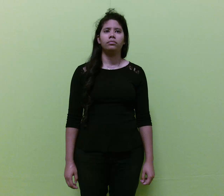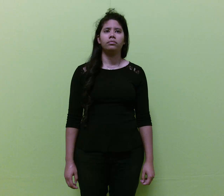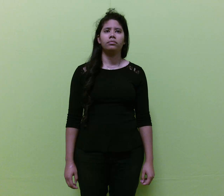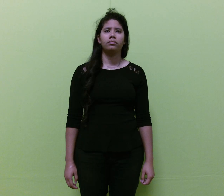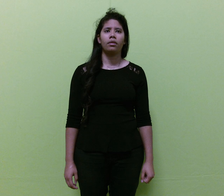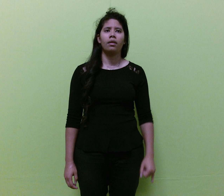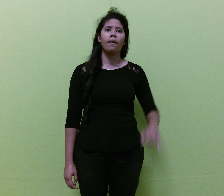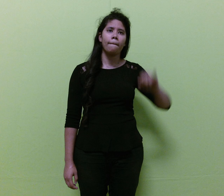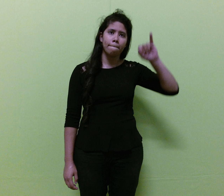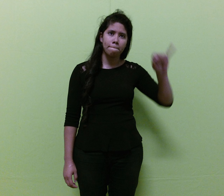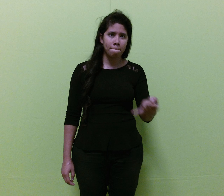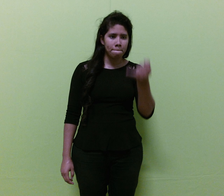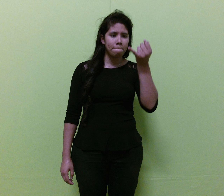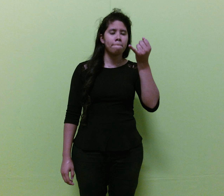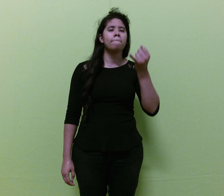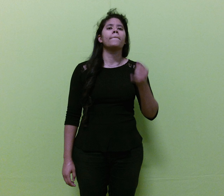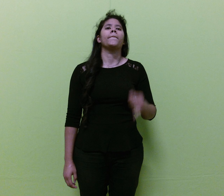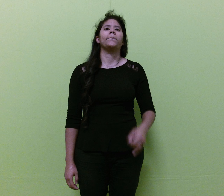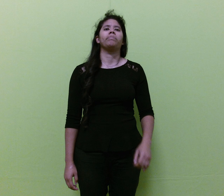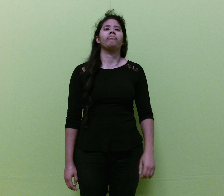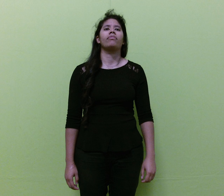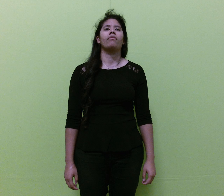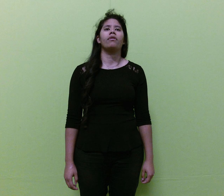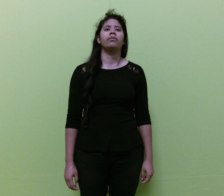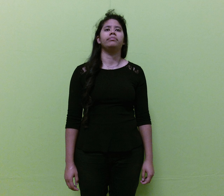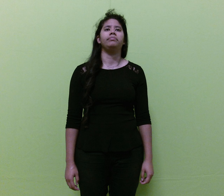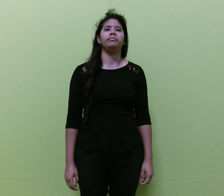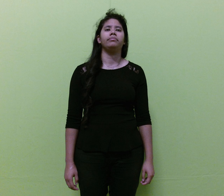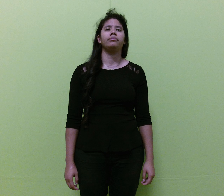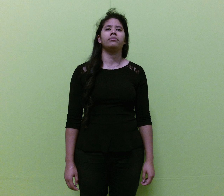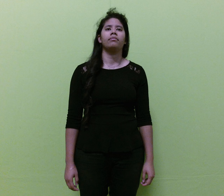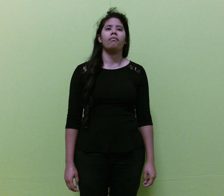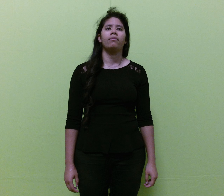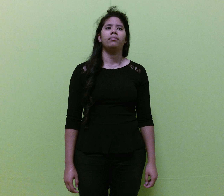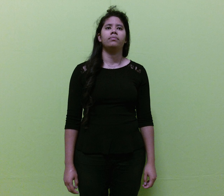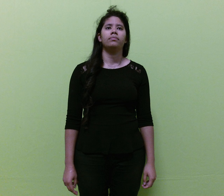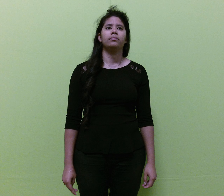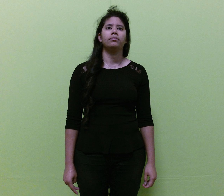aproveitar